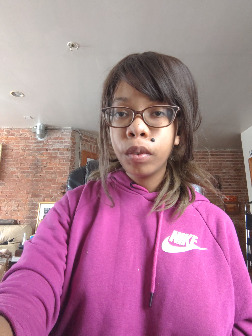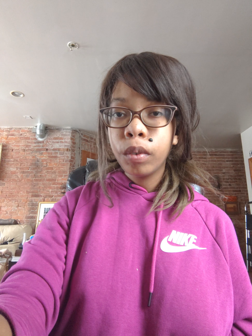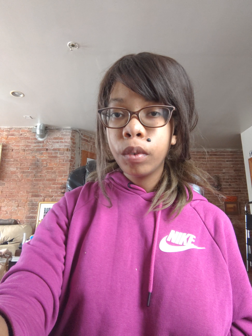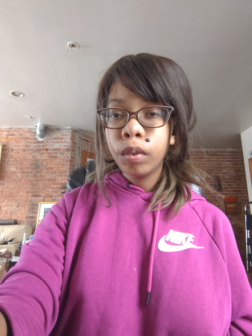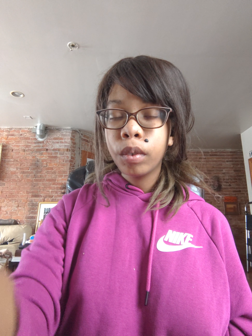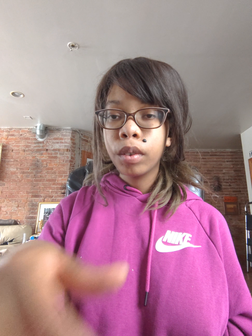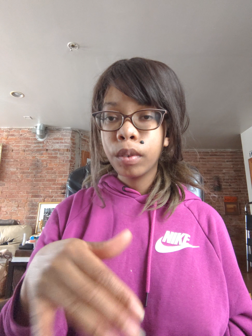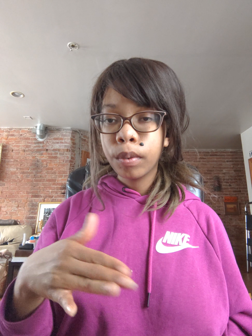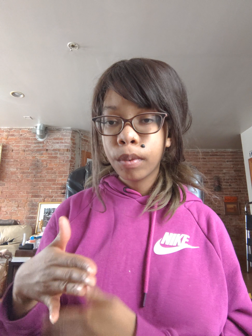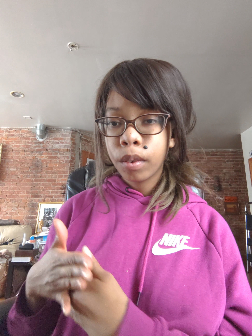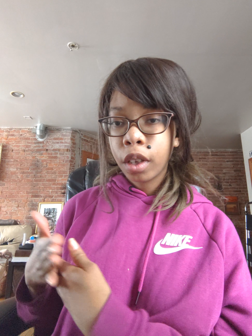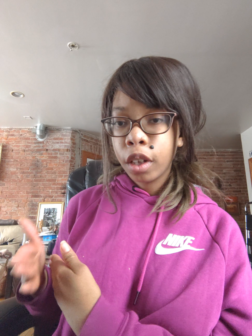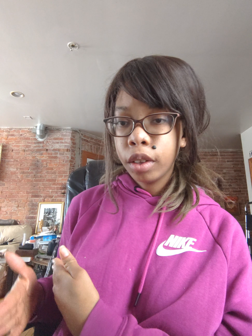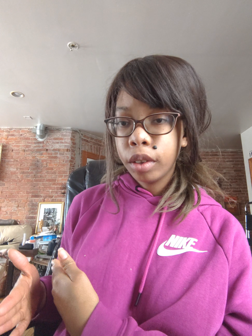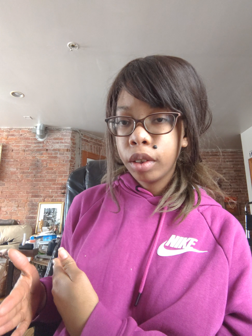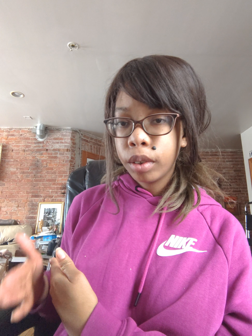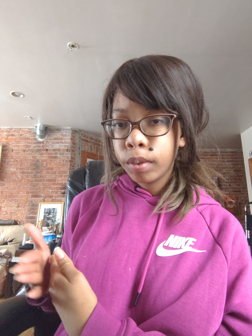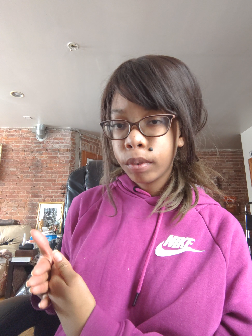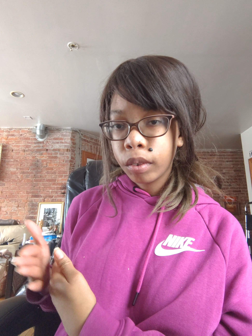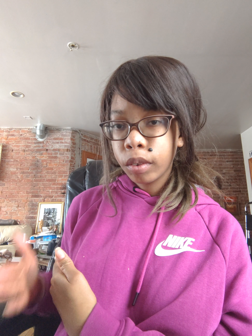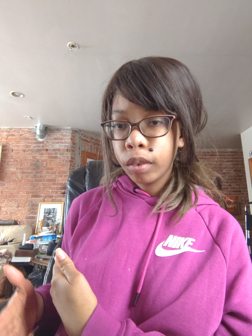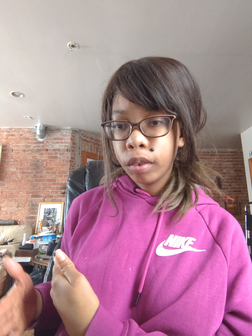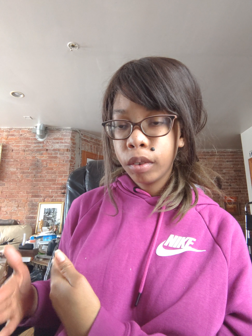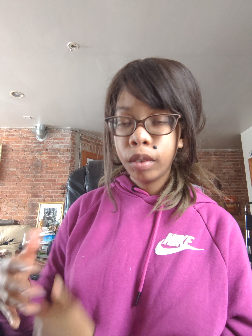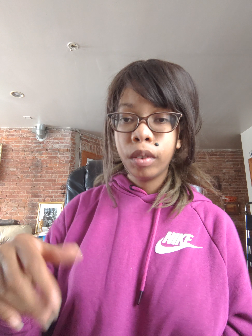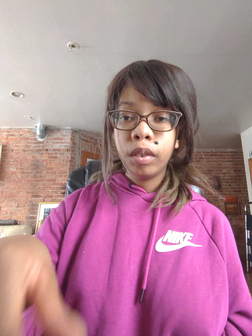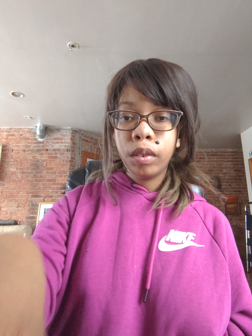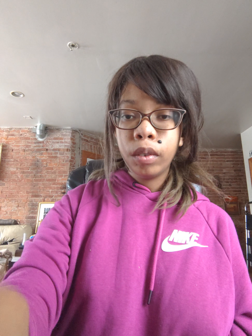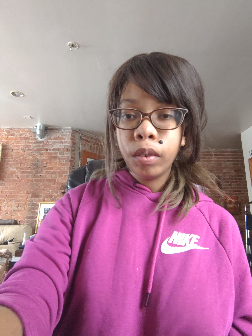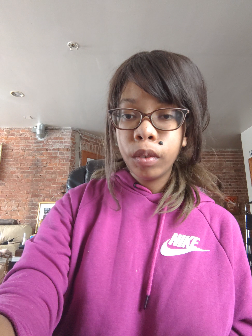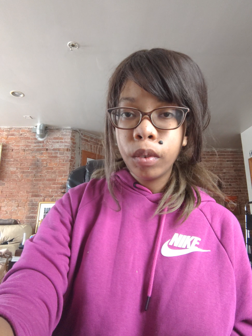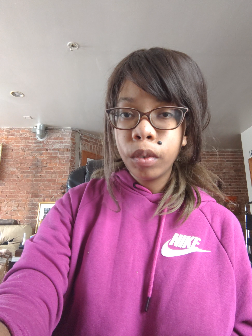beside